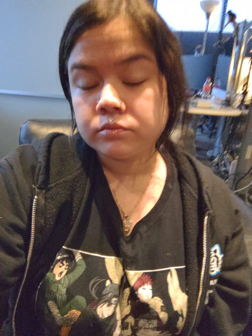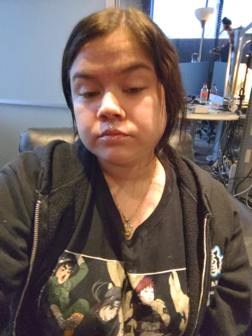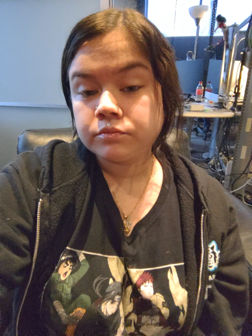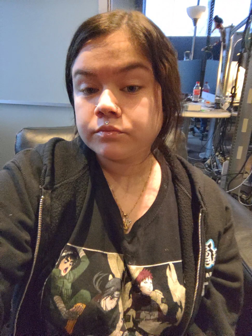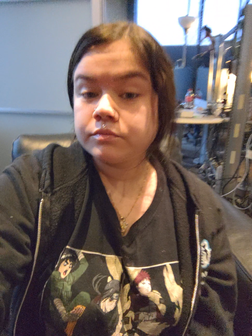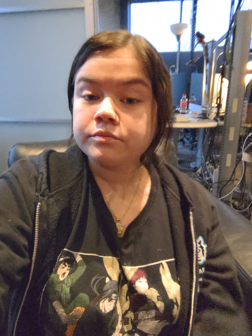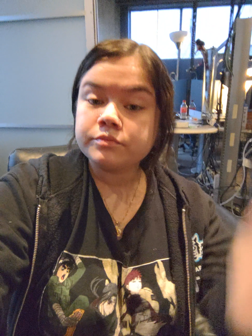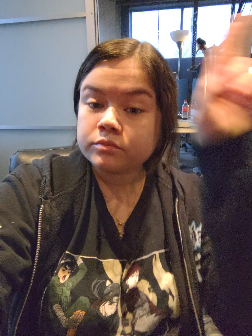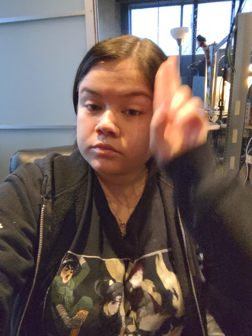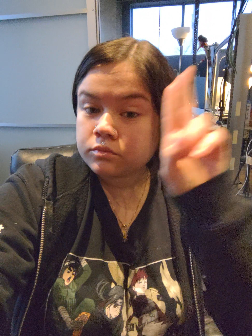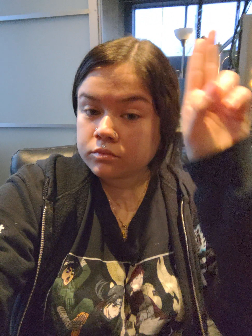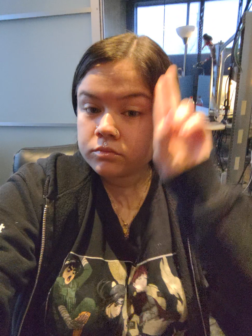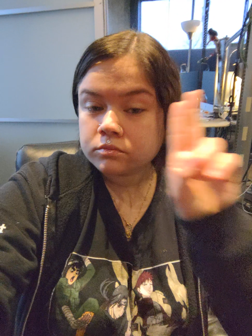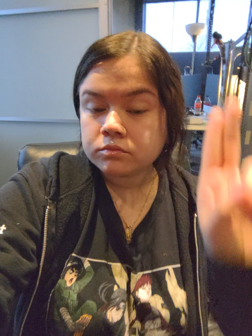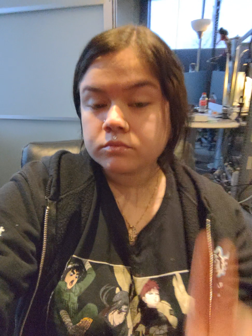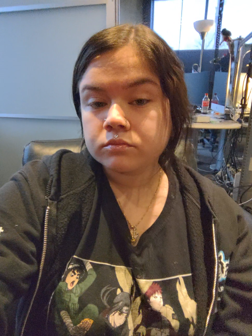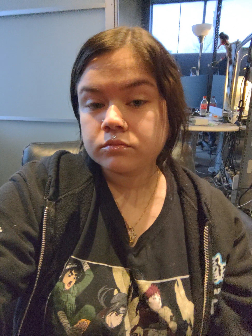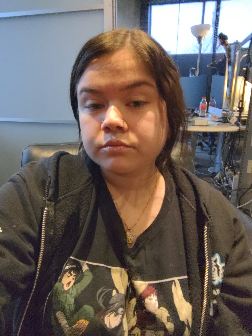uncle